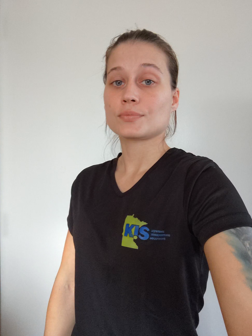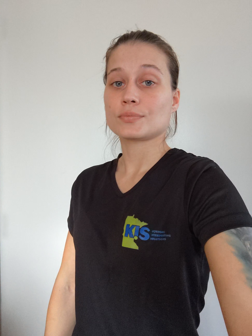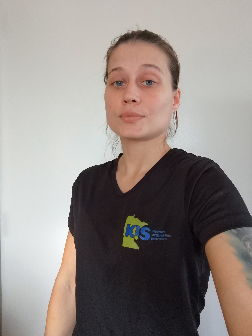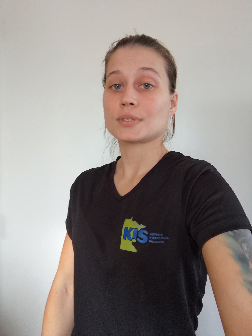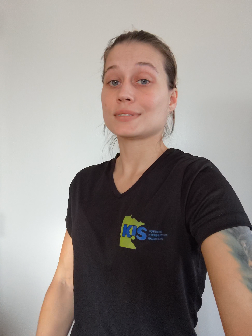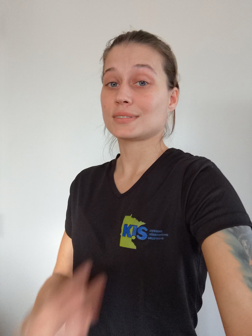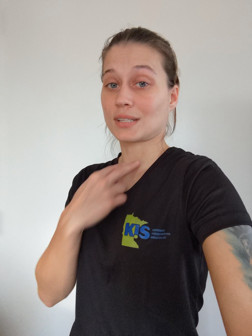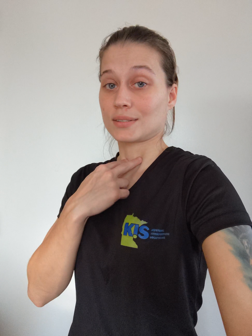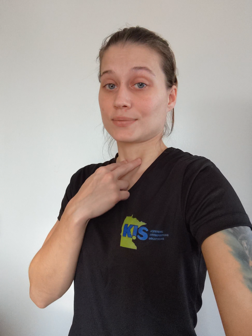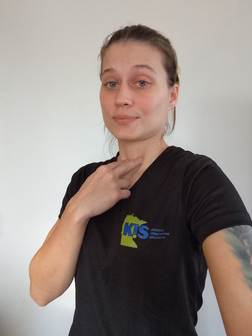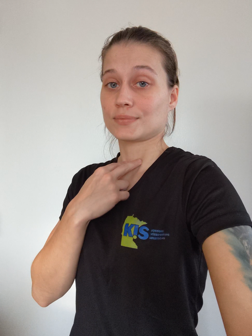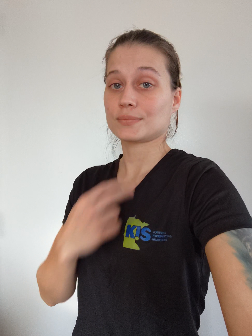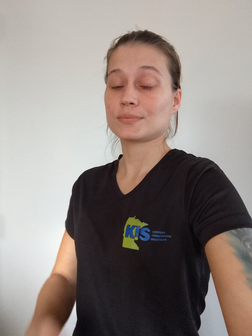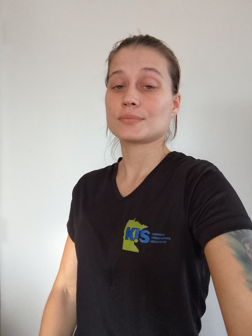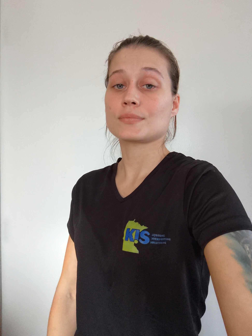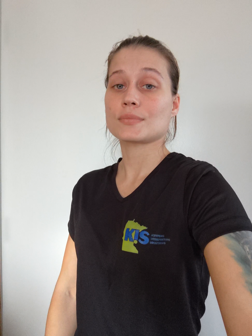stuck